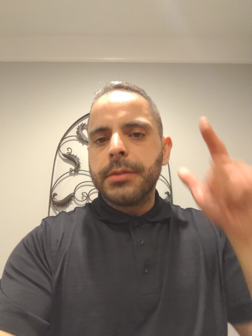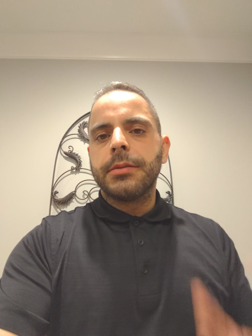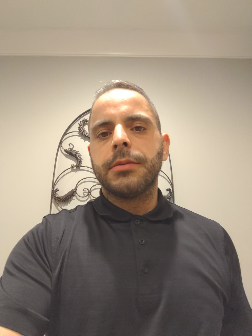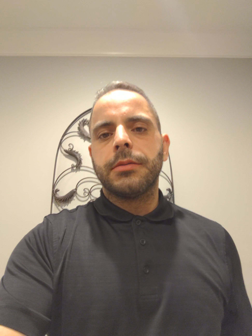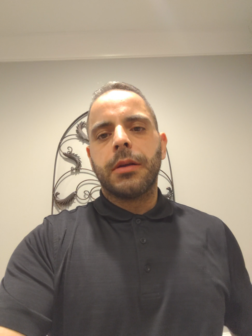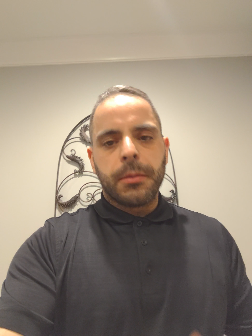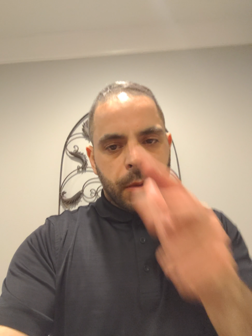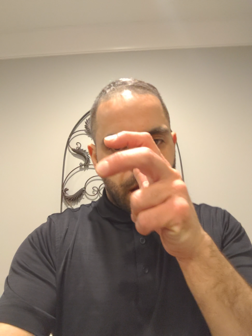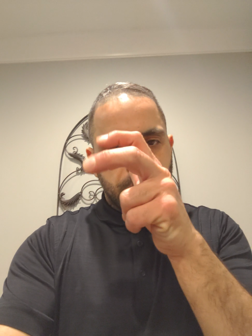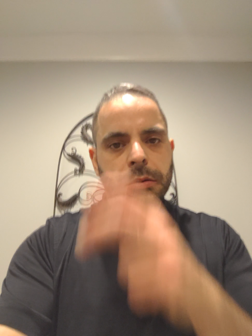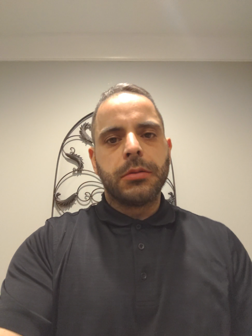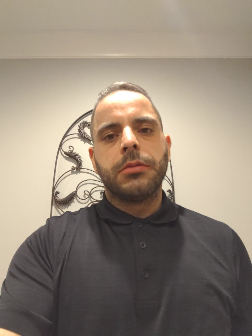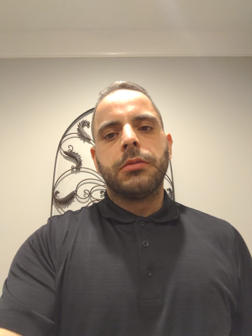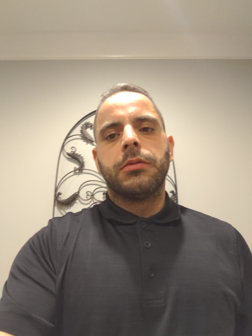bug